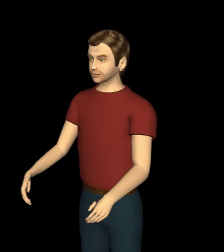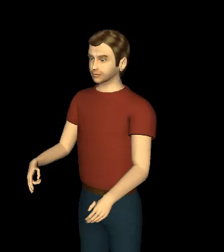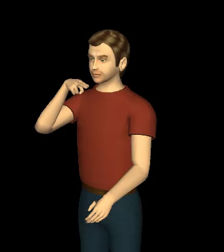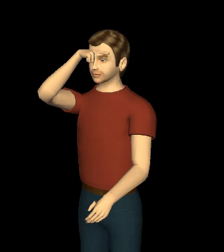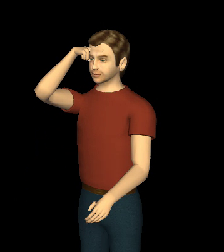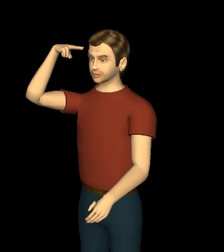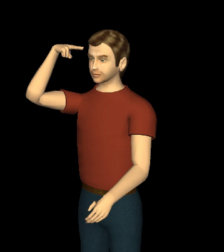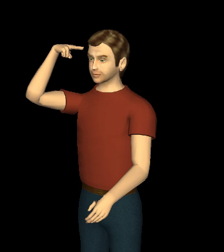أسود